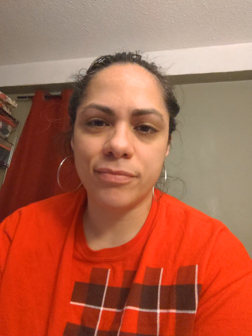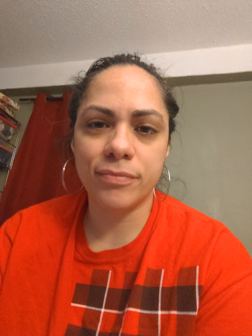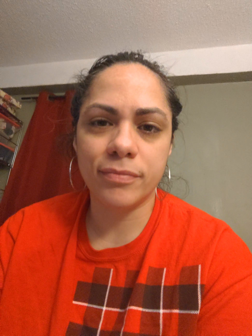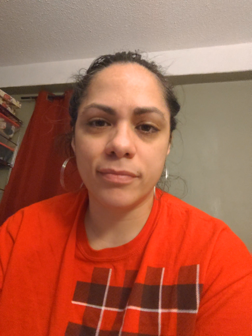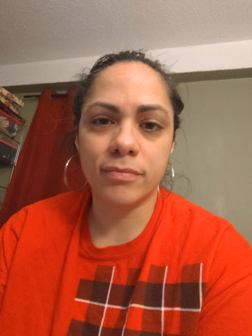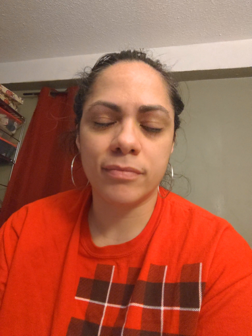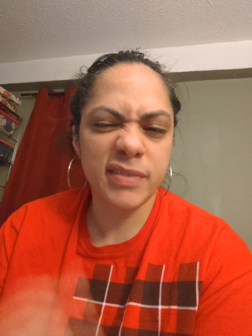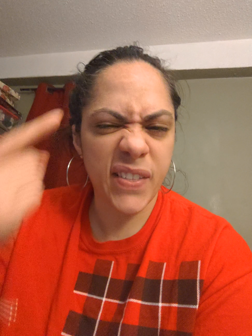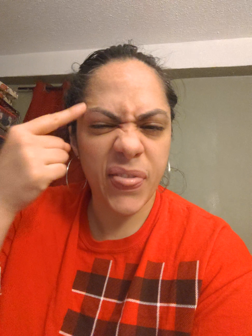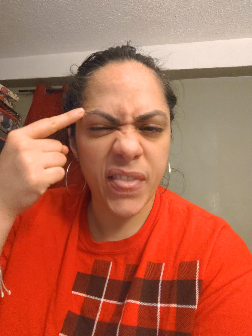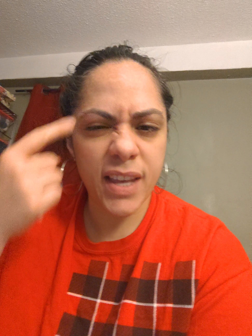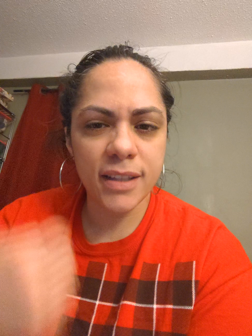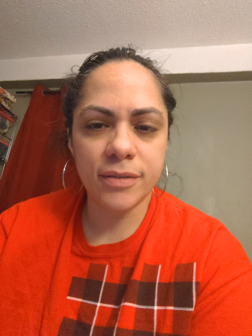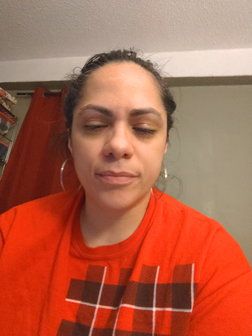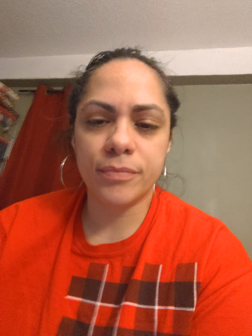think